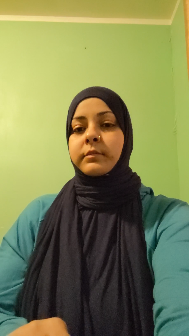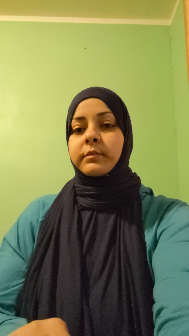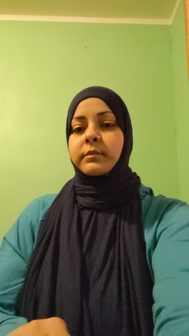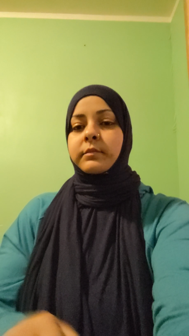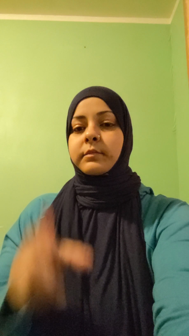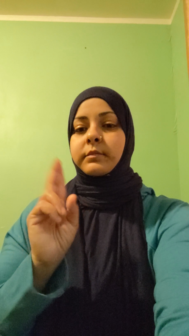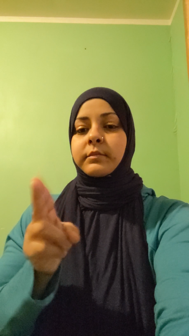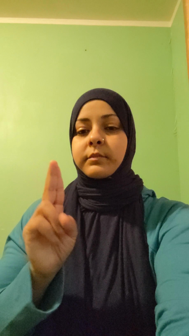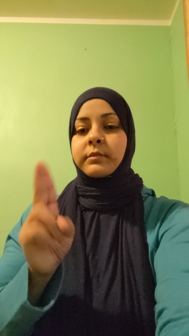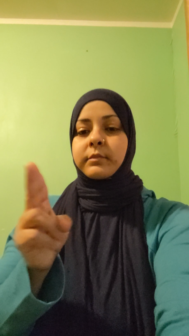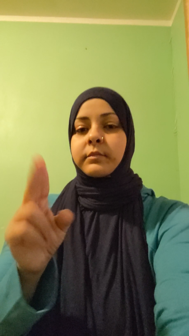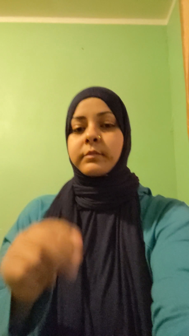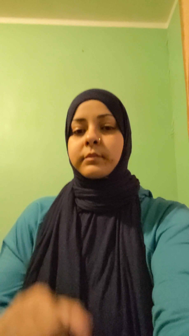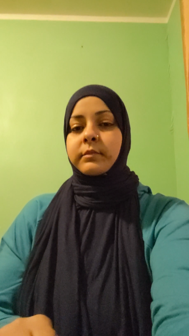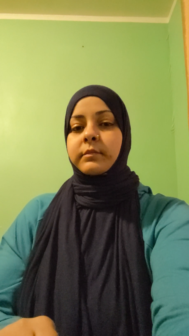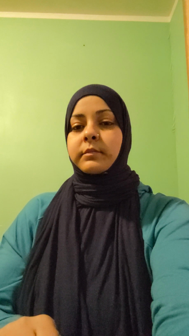hurry